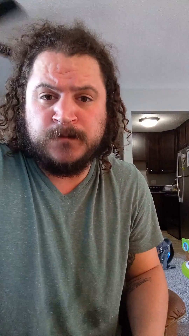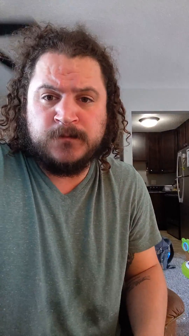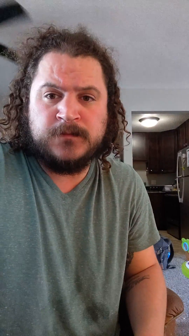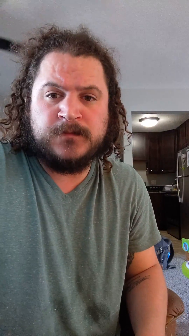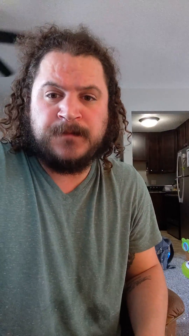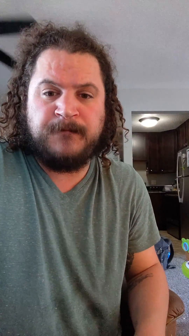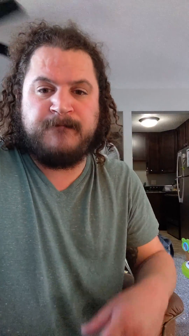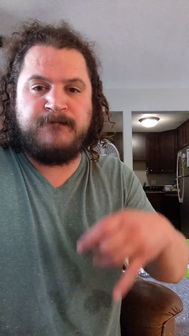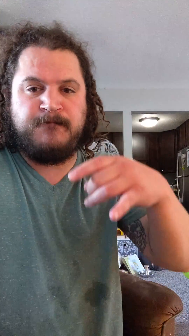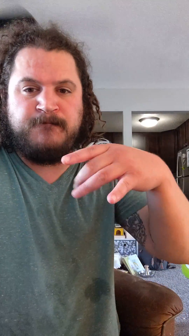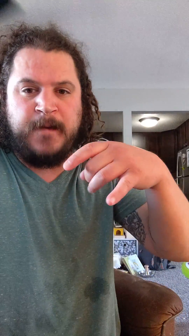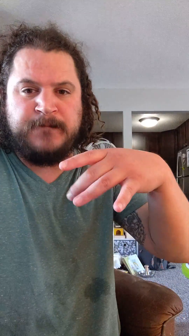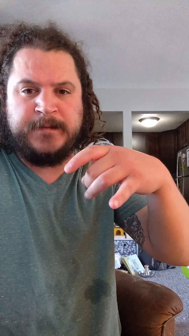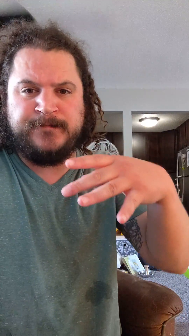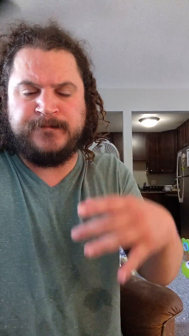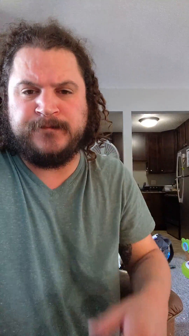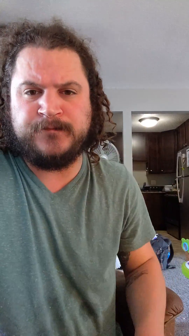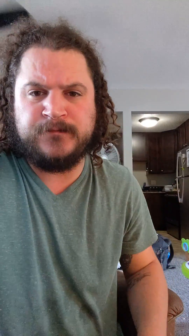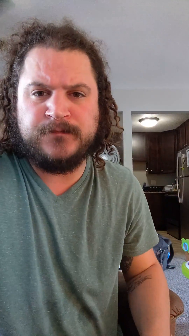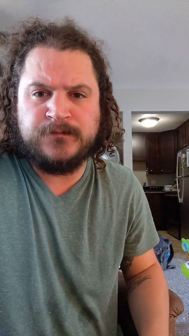pumpkin